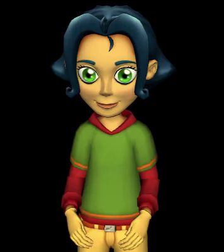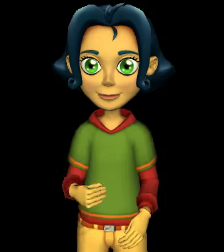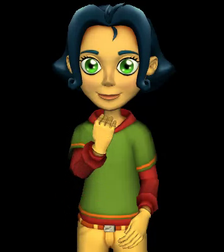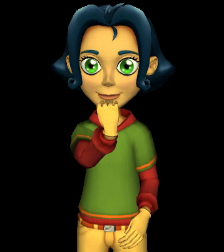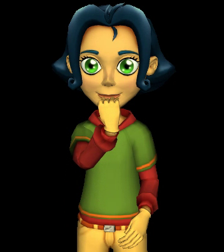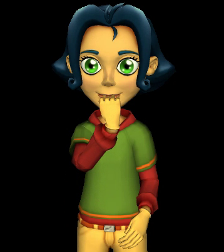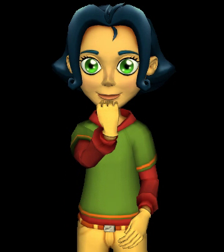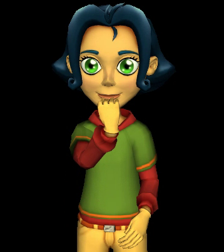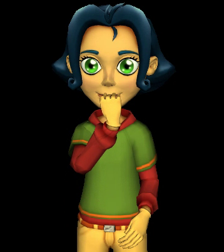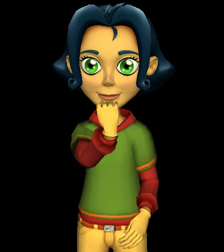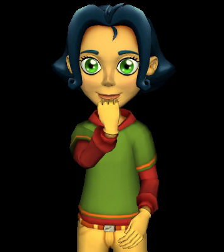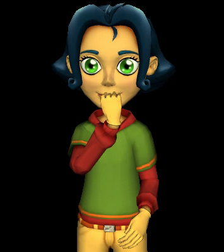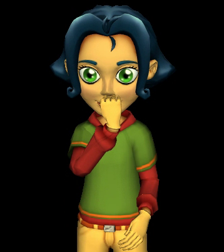طعام